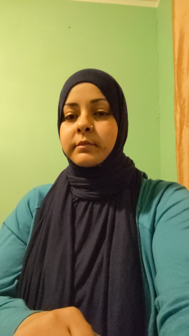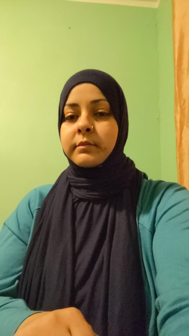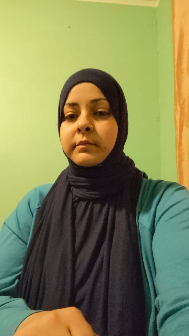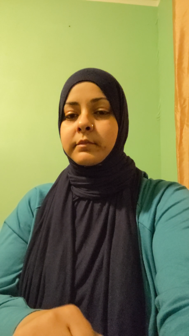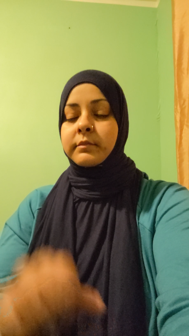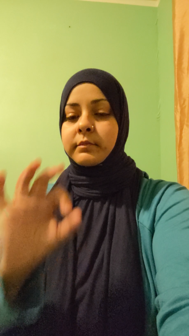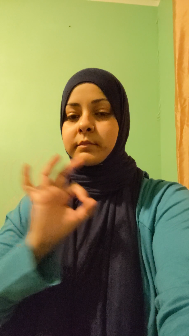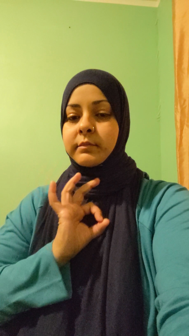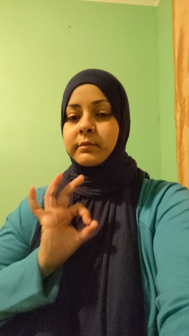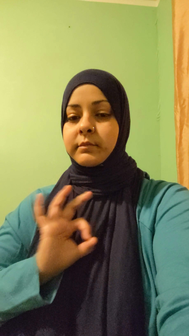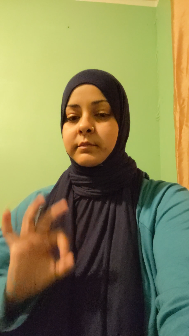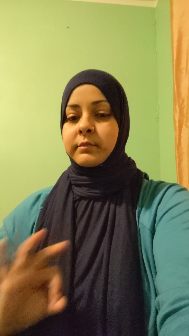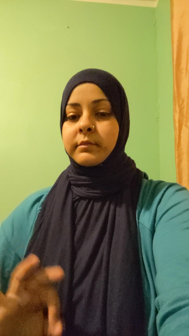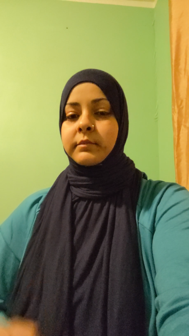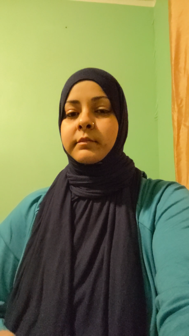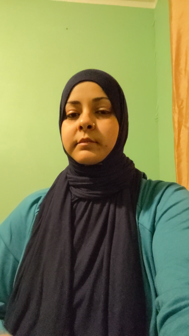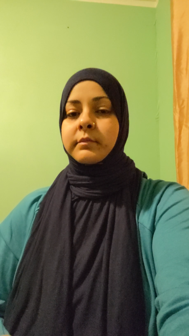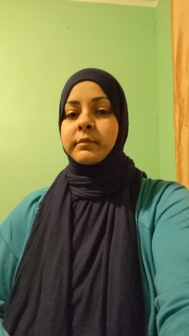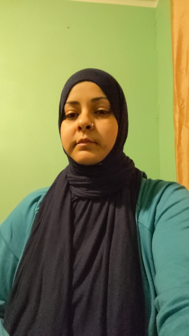button